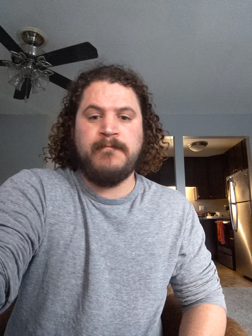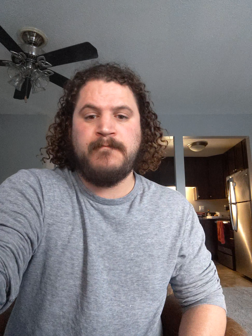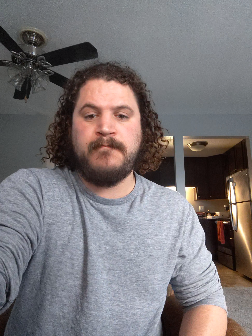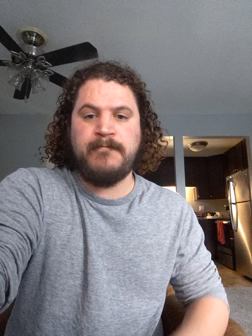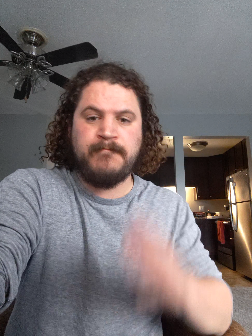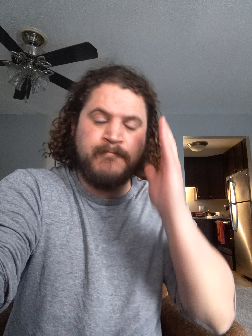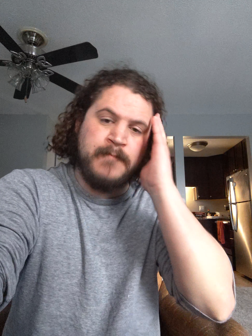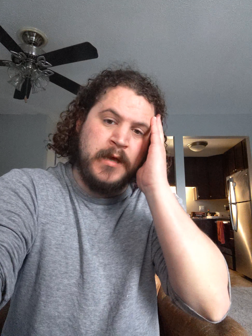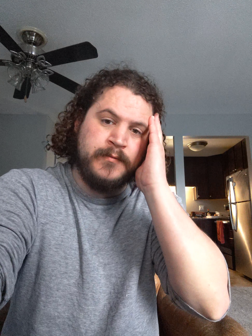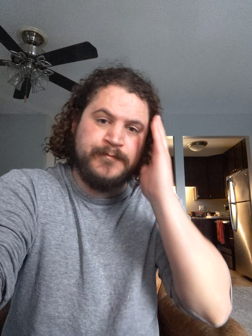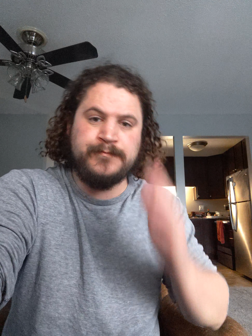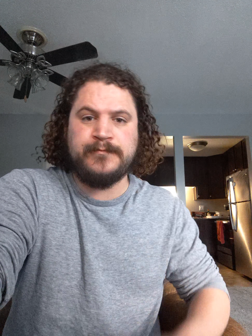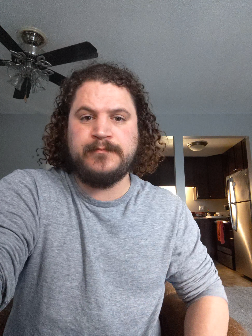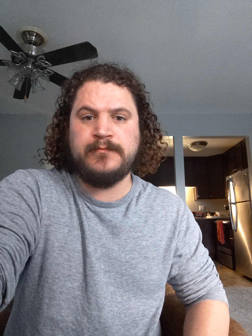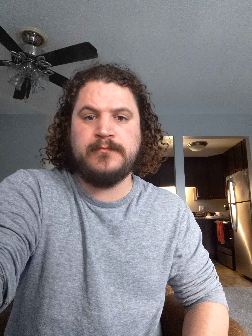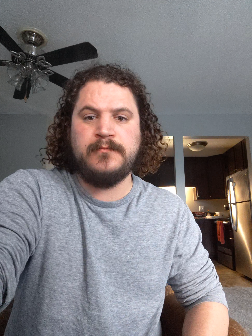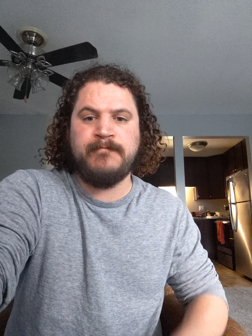bed